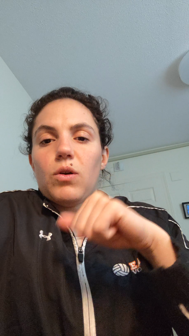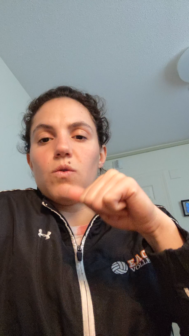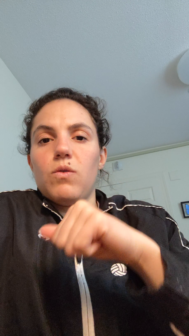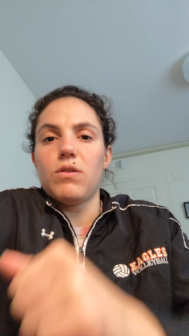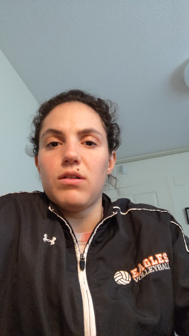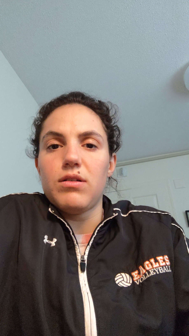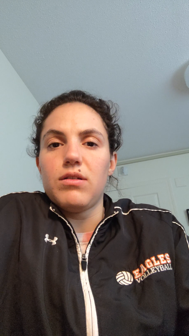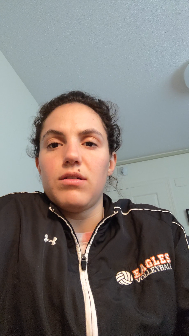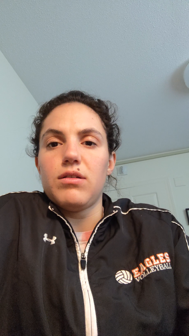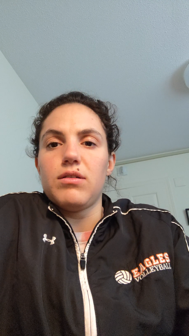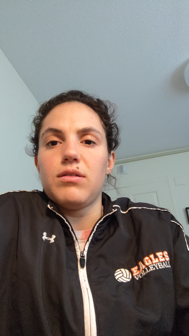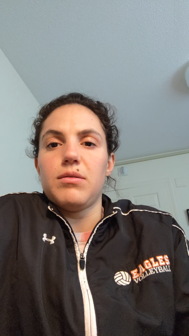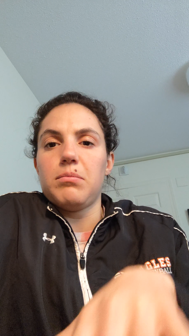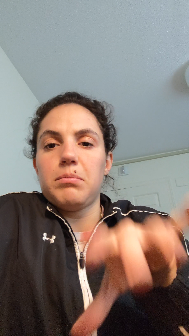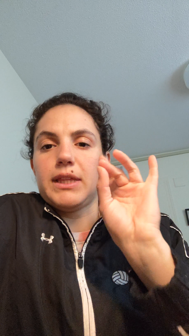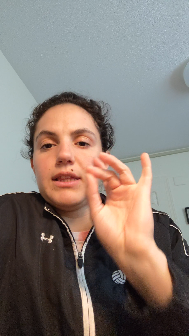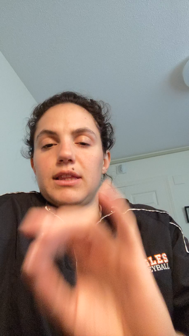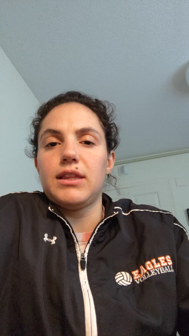pick